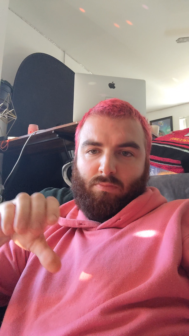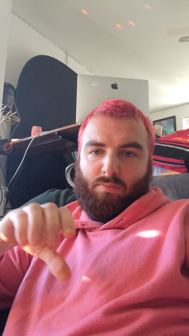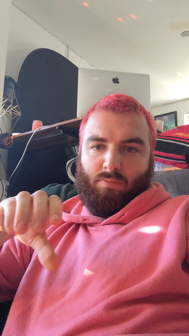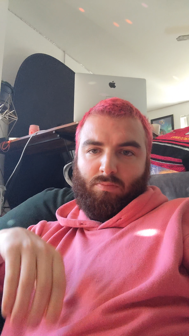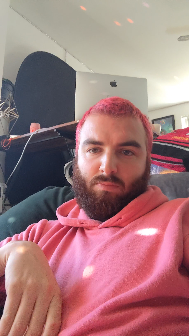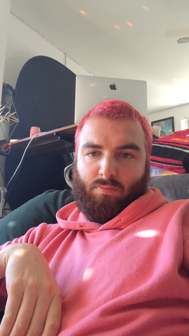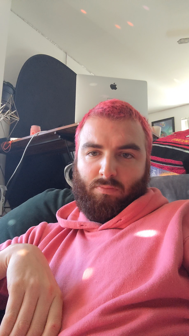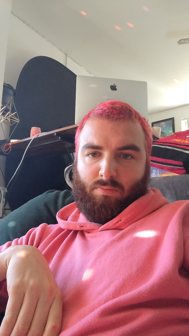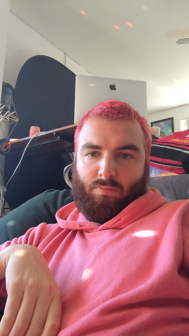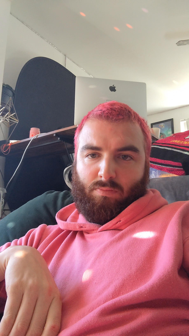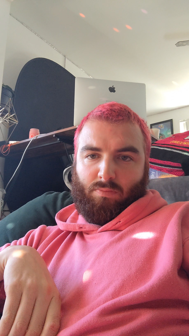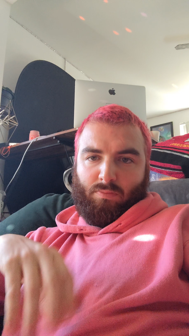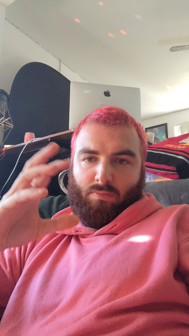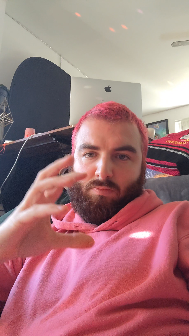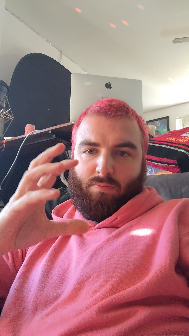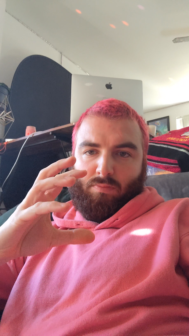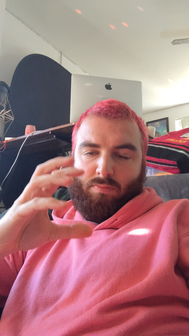ball